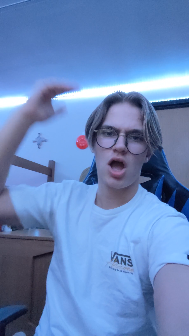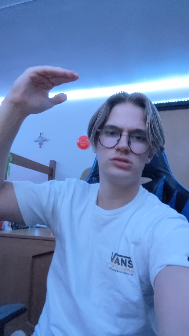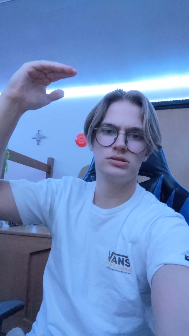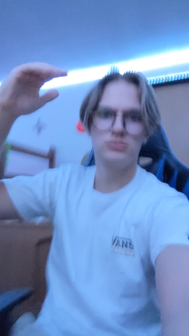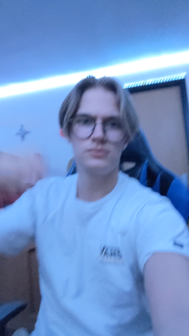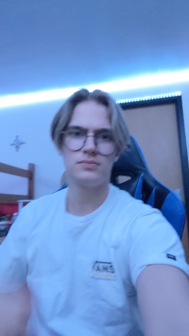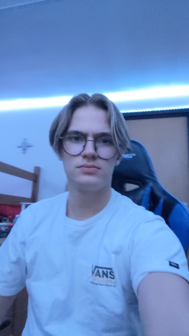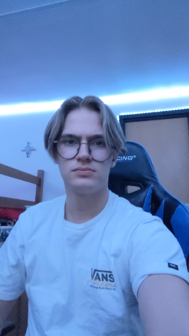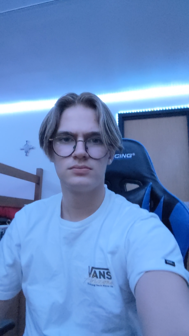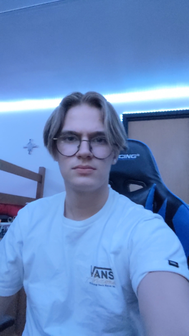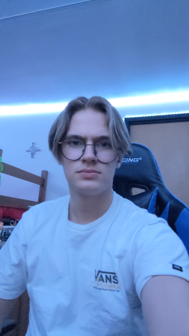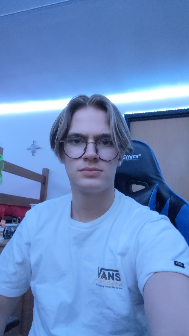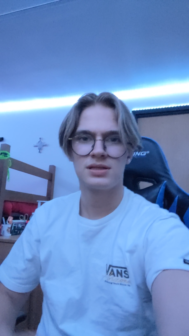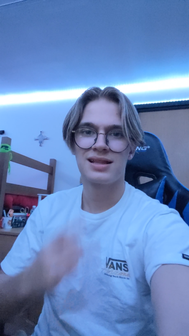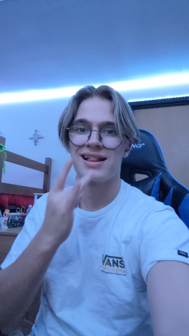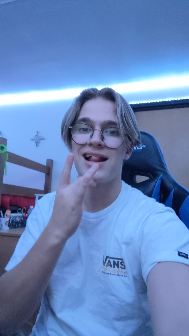light bulb